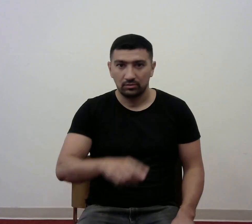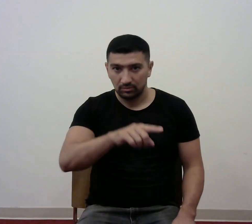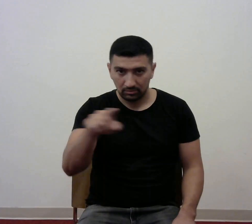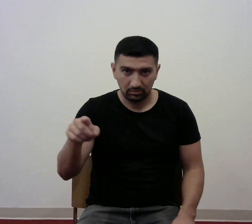siz